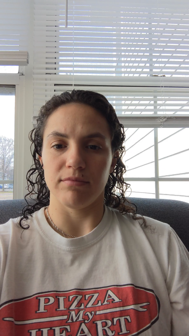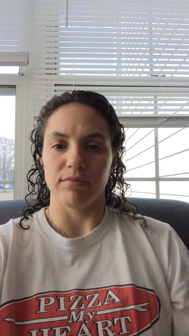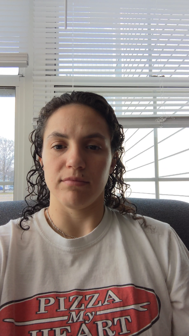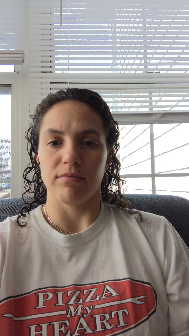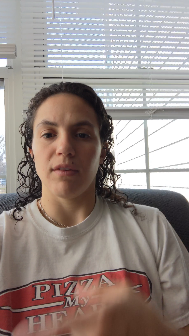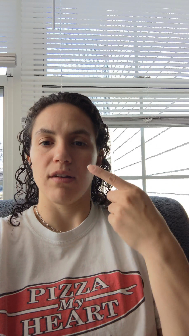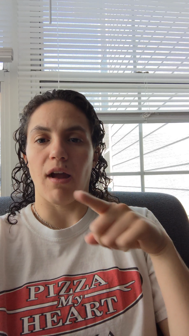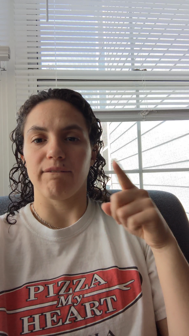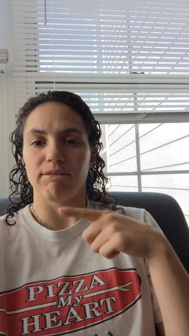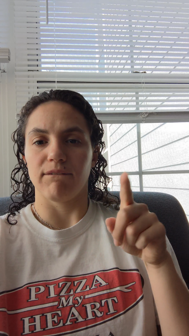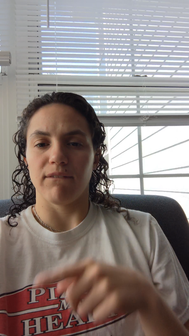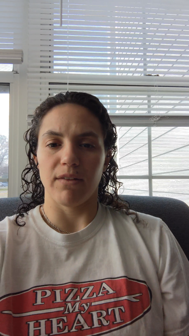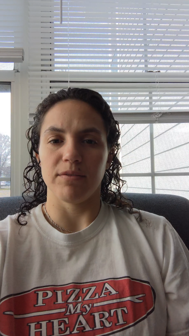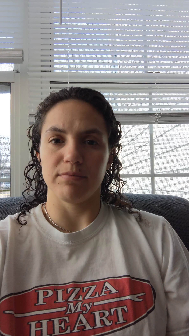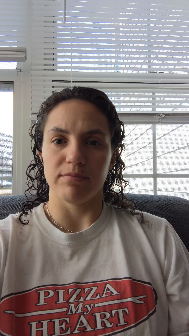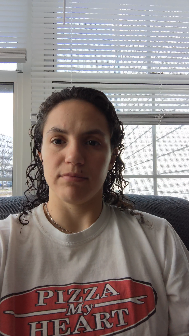knife